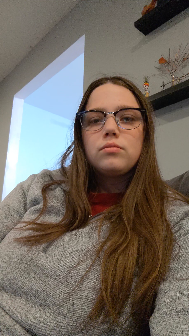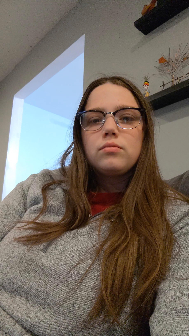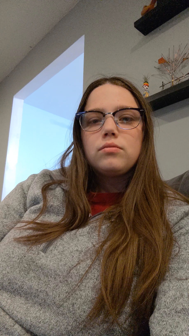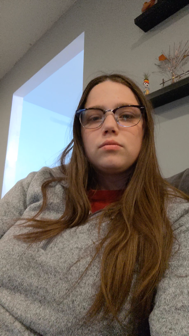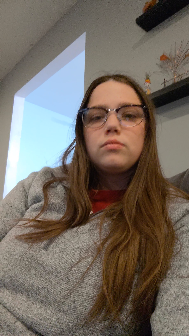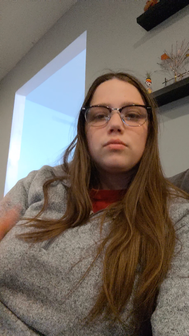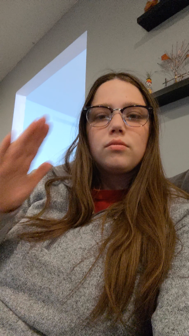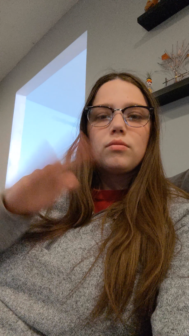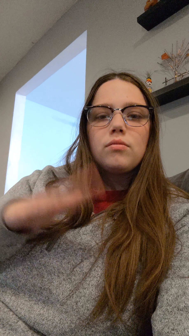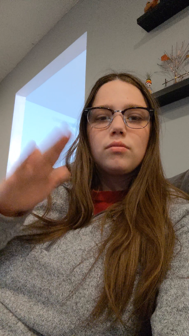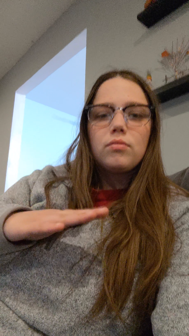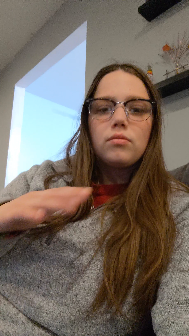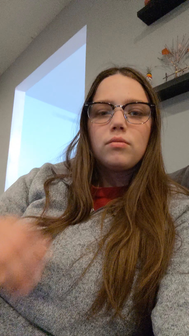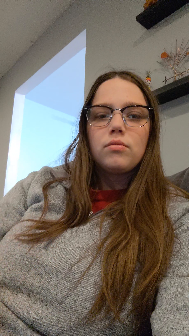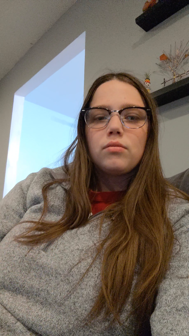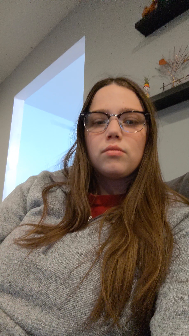clap